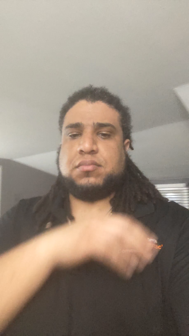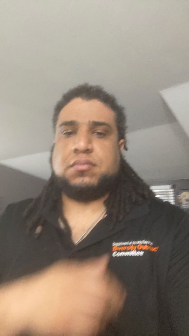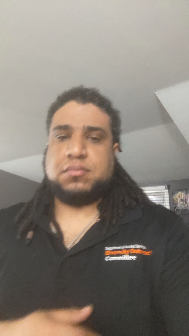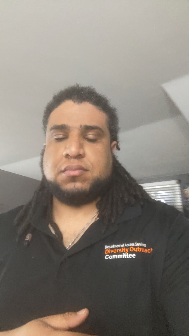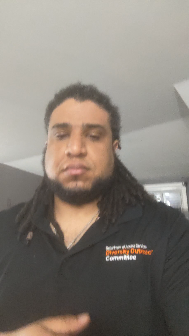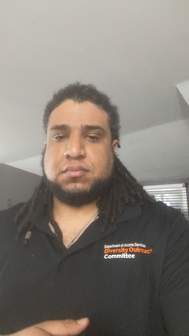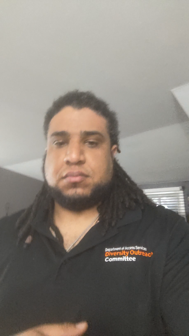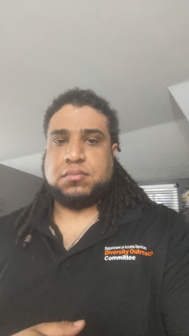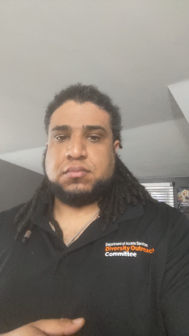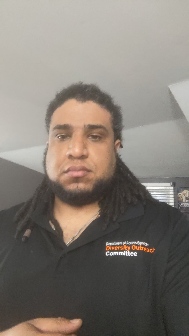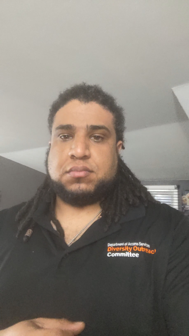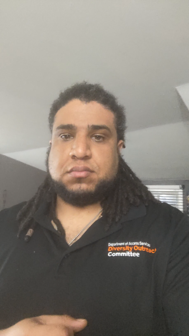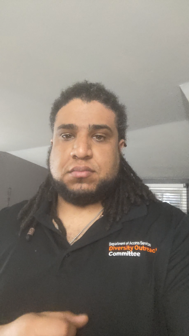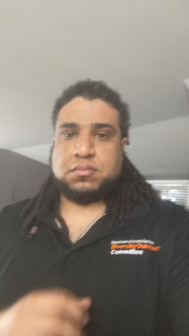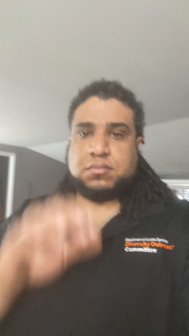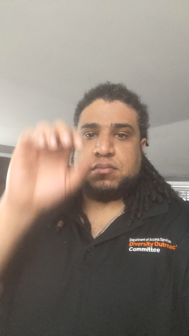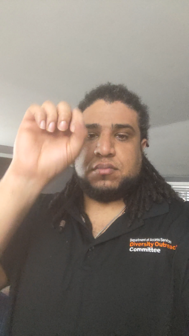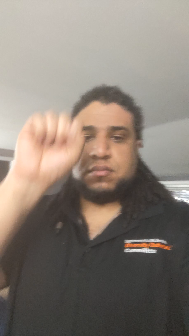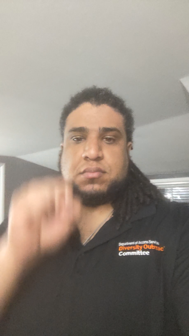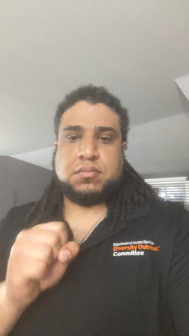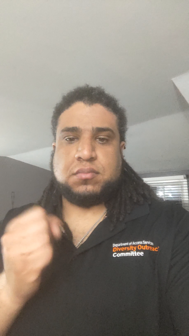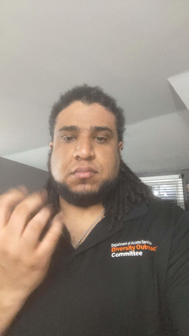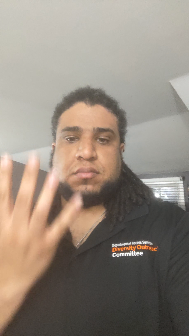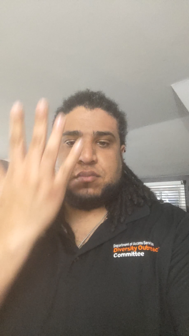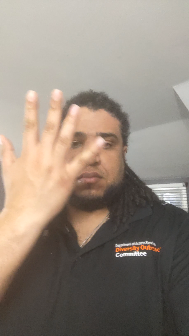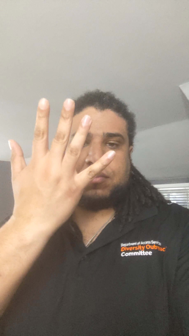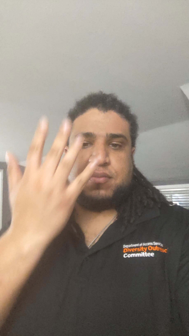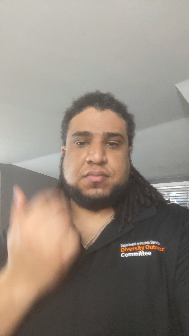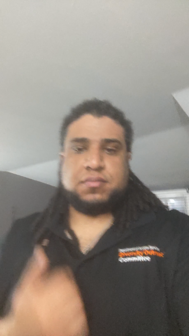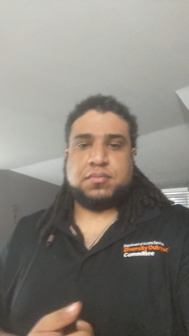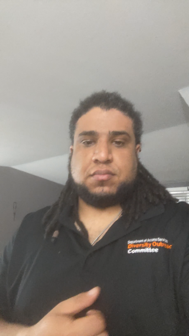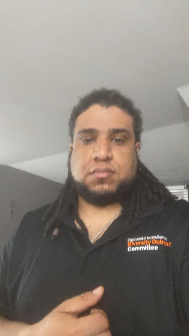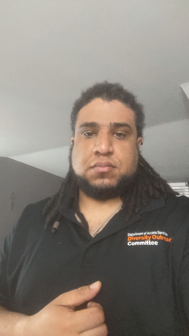gloves